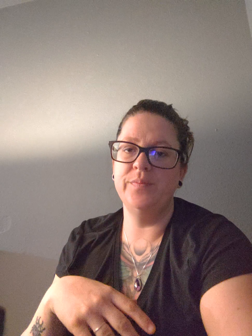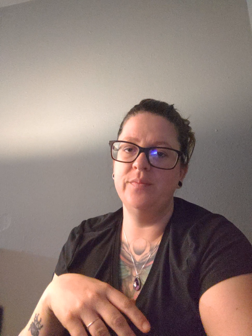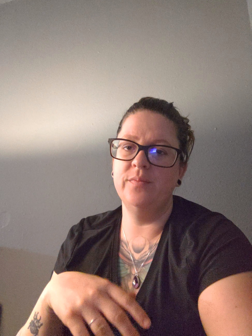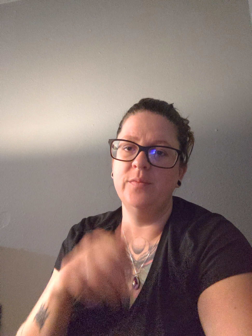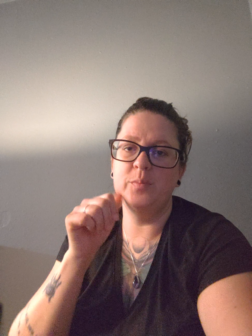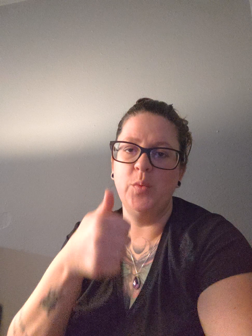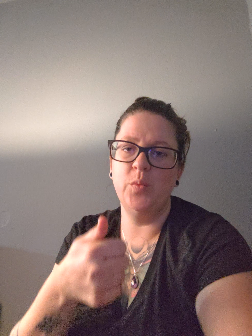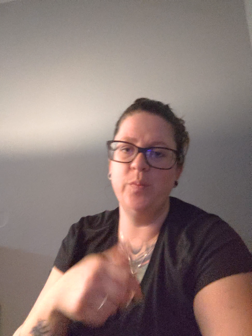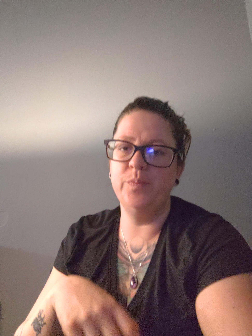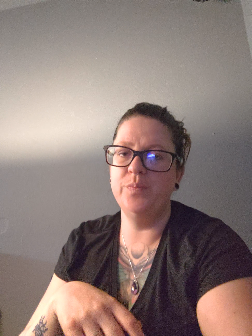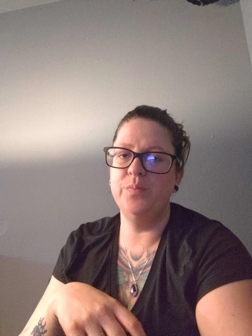tomorrow